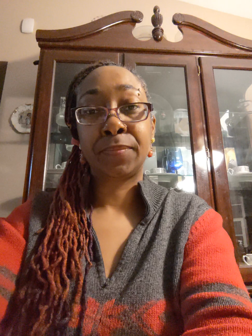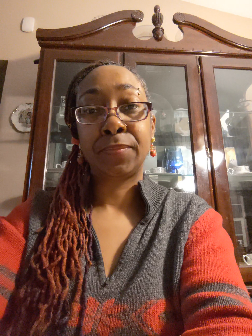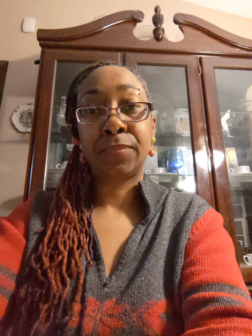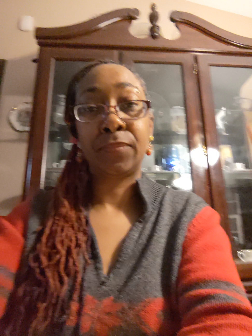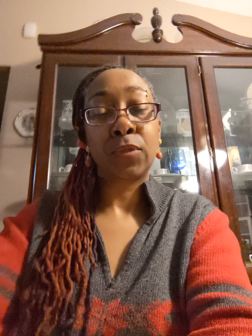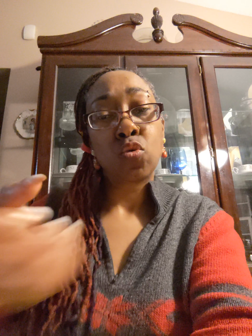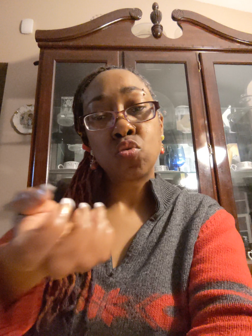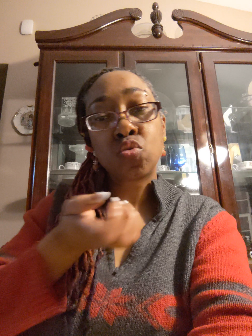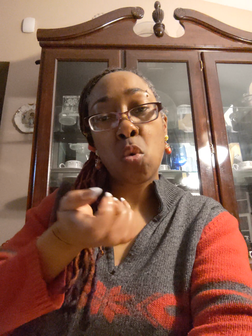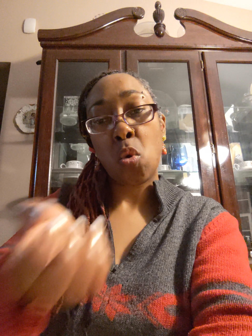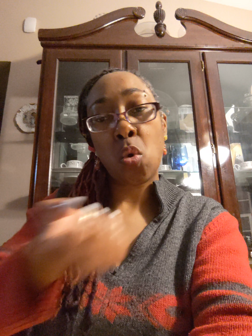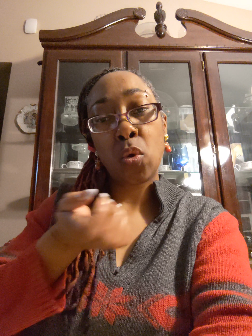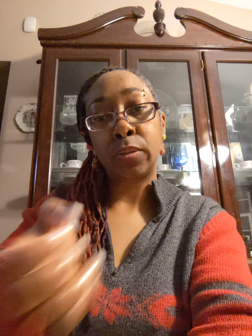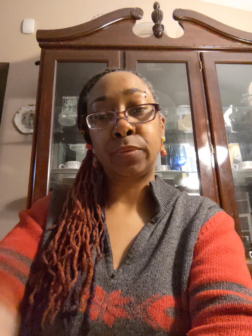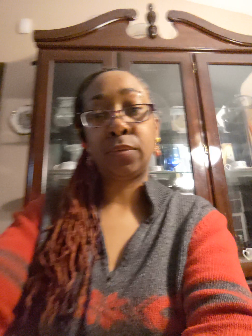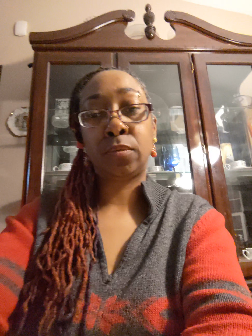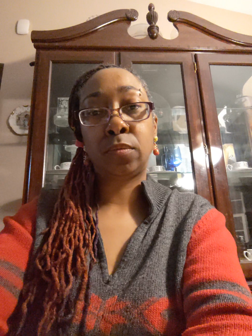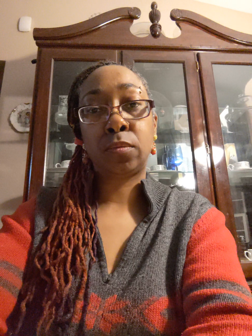drawer